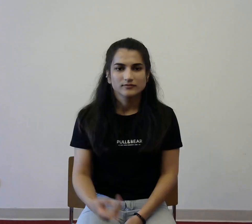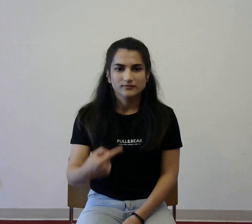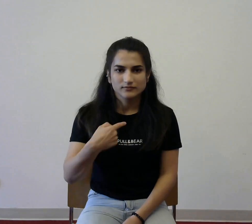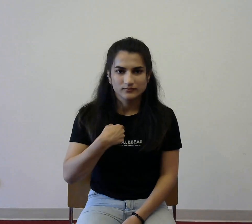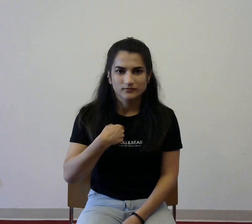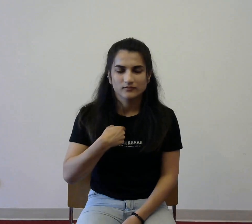mən